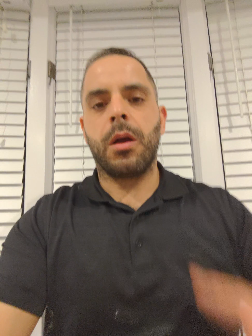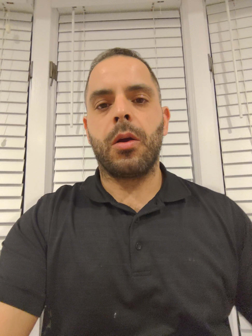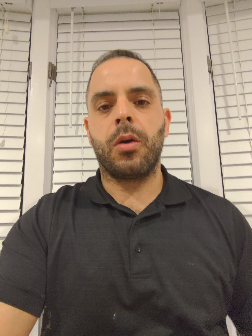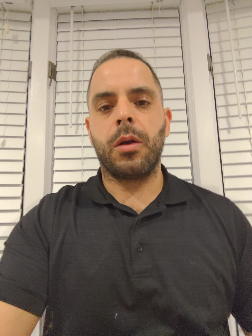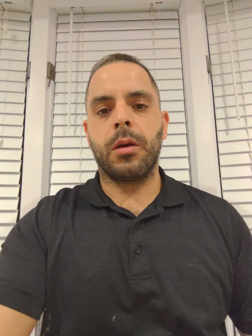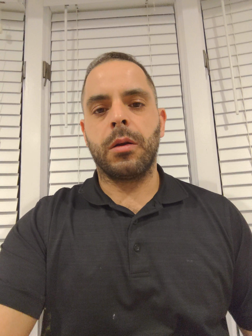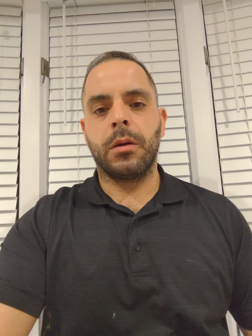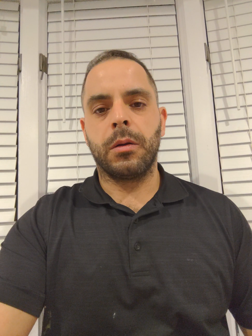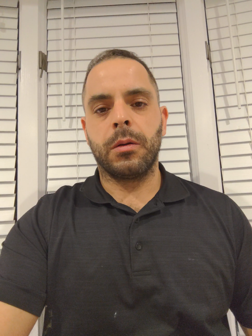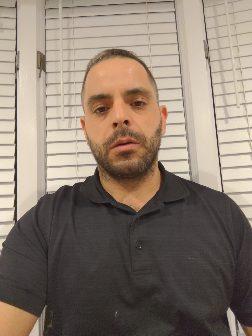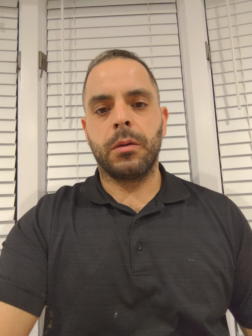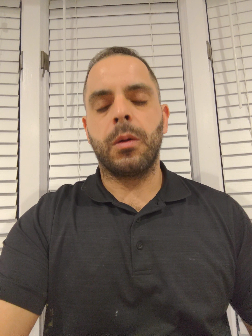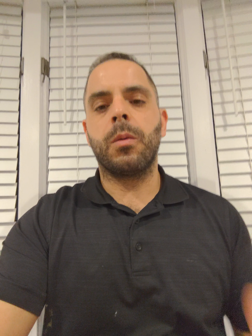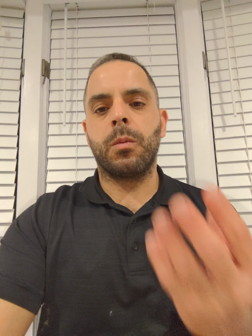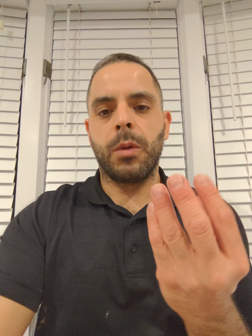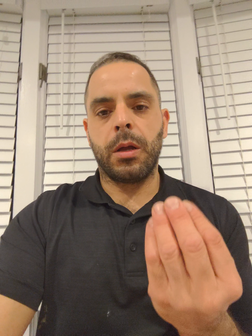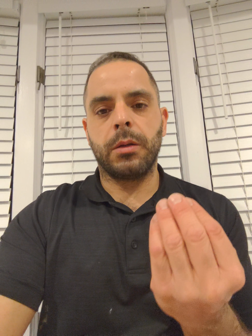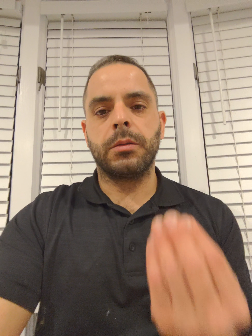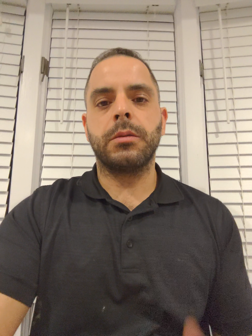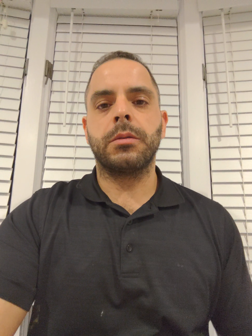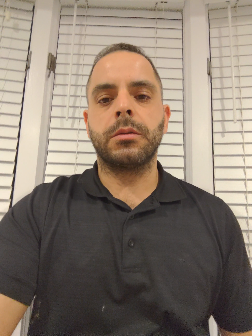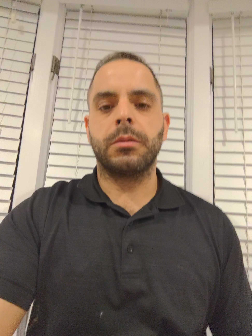wet